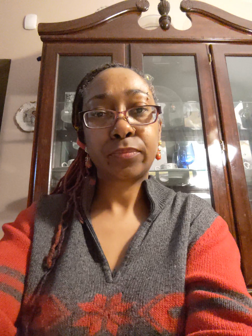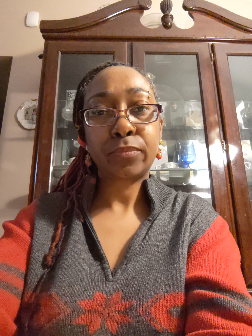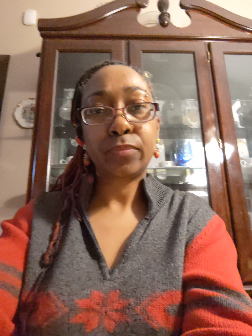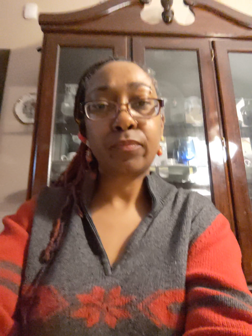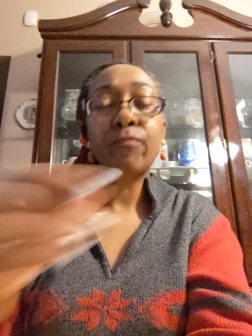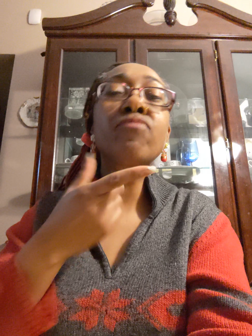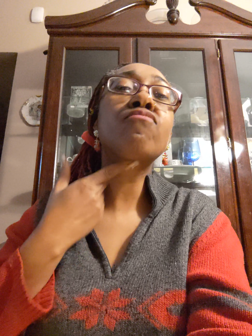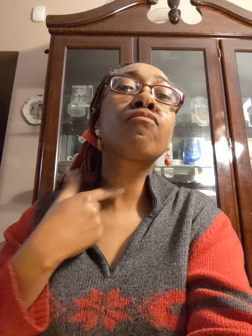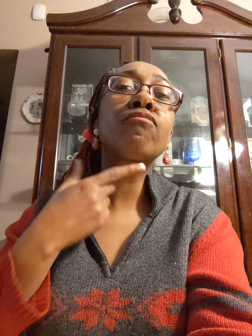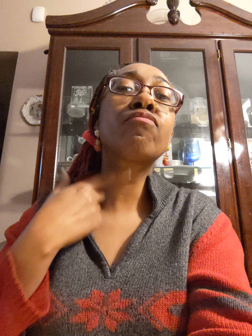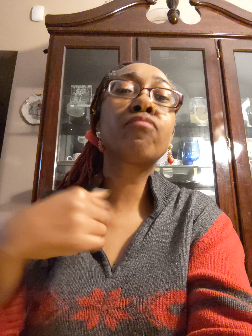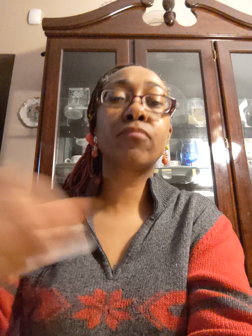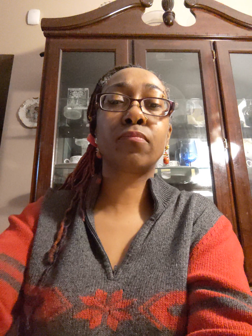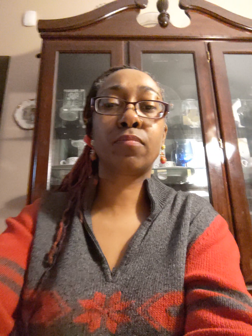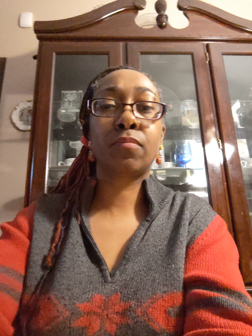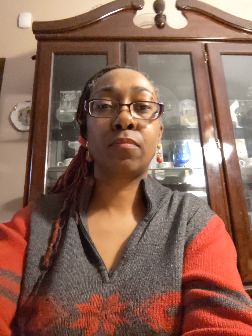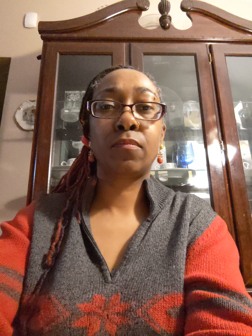thirsty